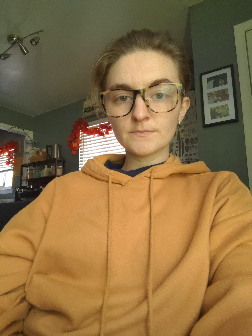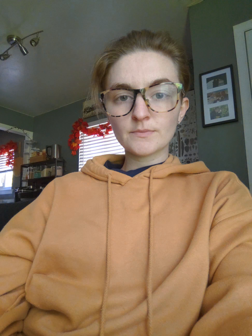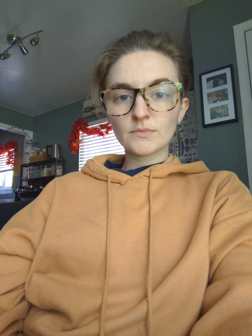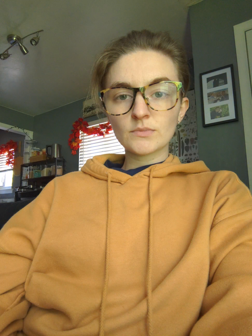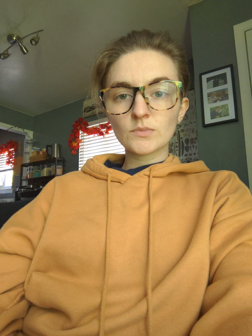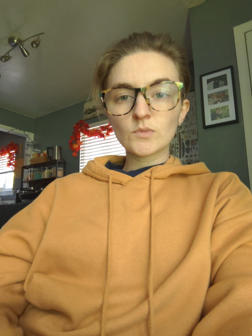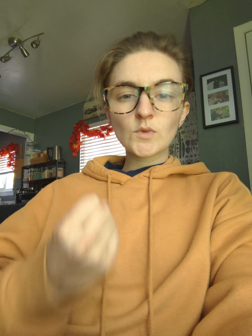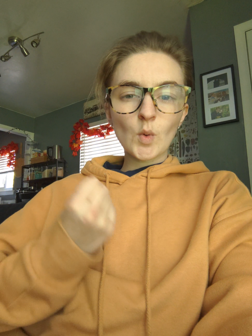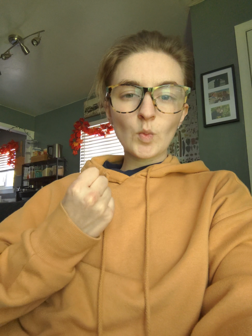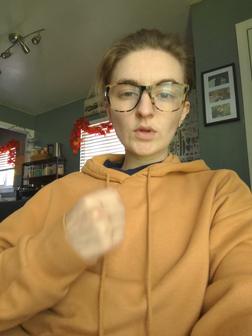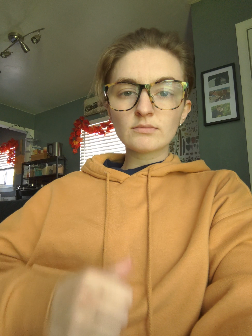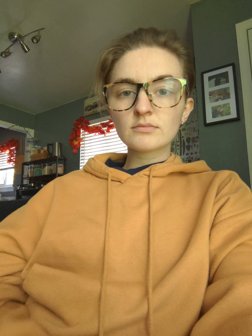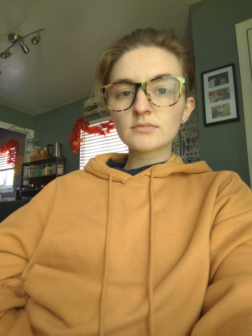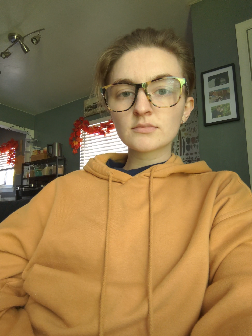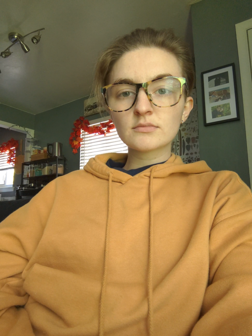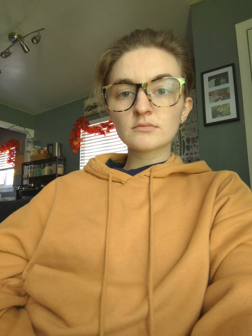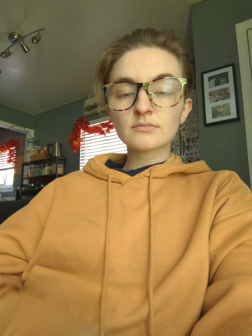hold